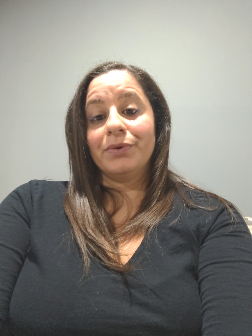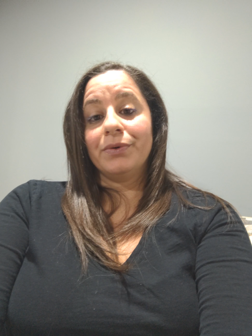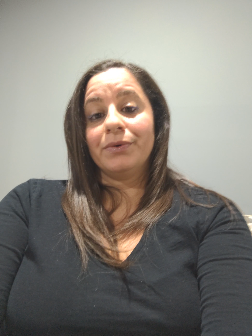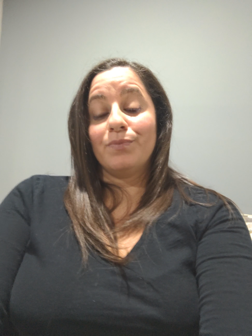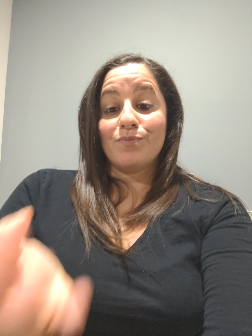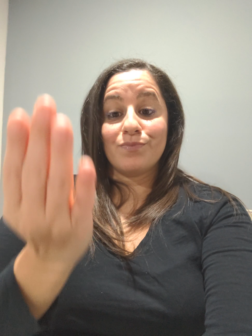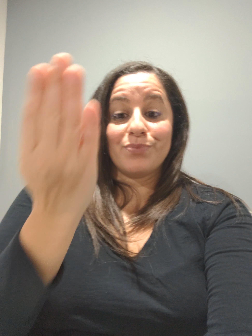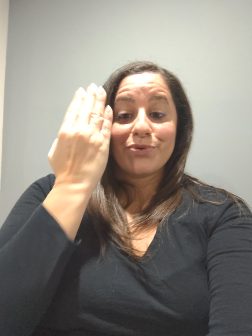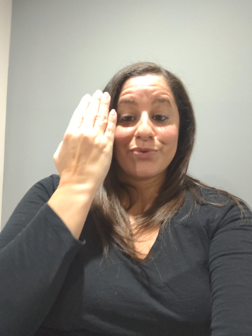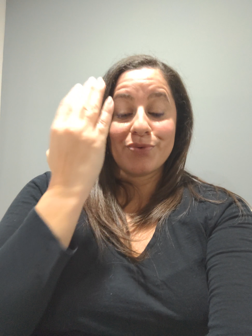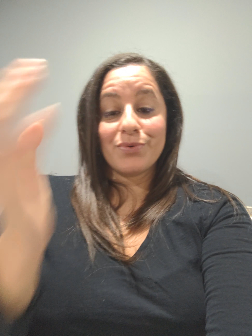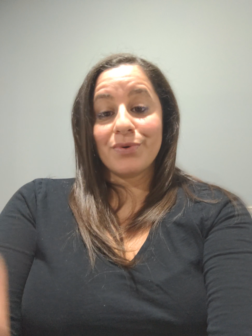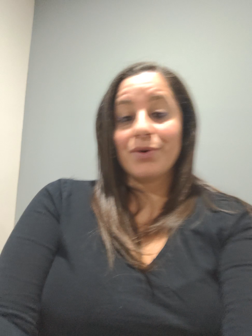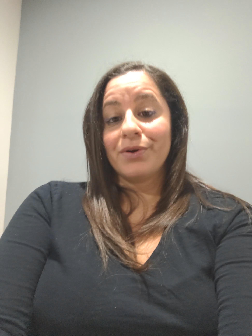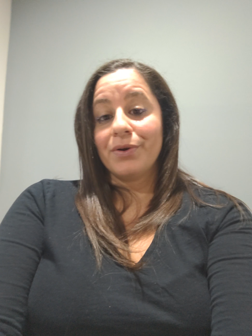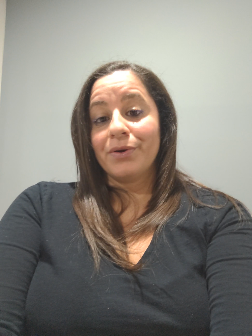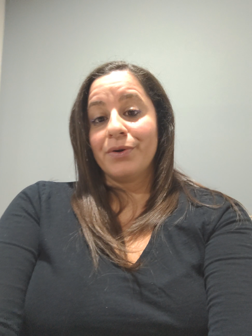morning